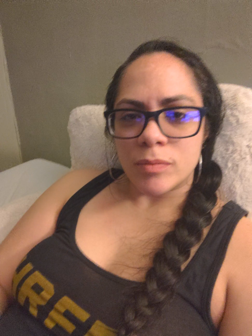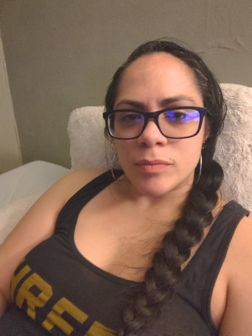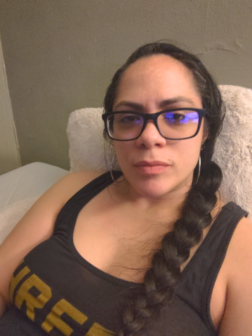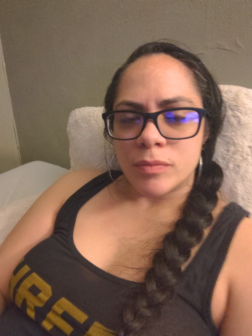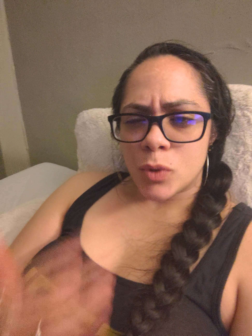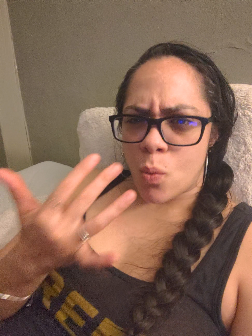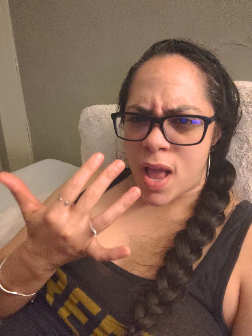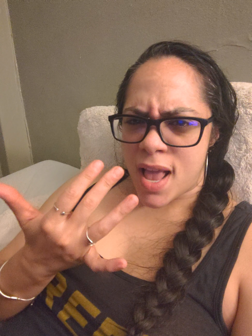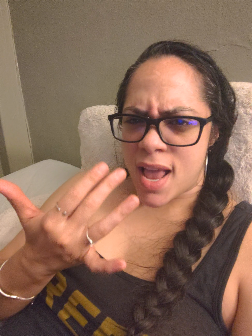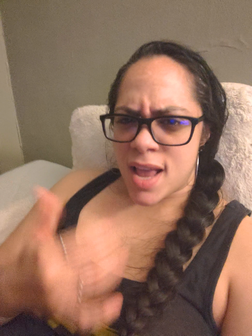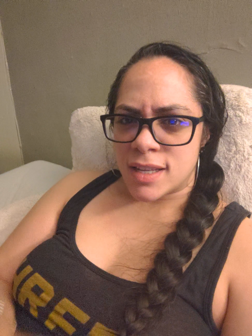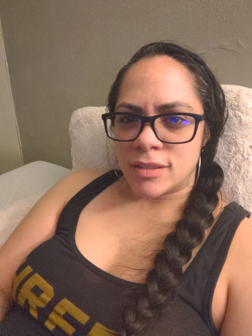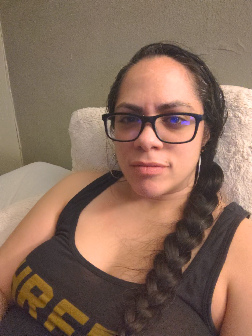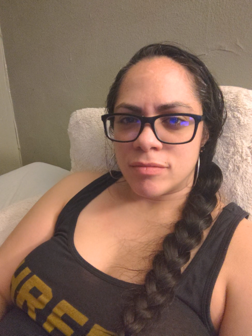wait